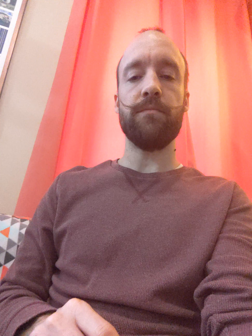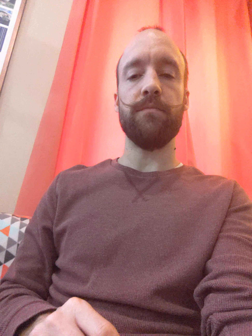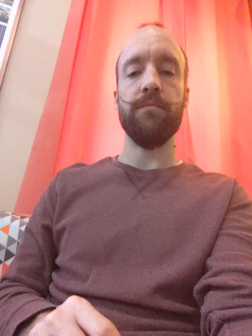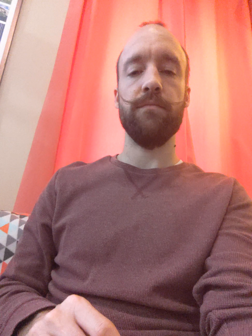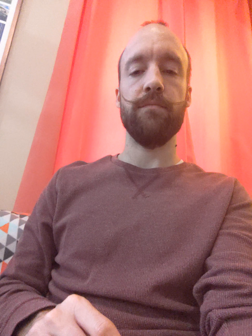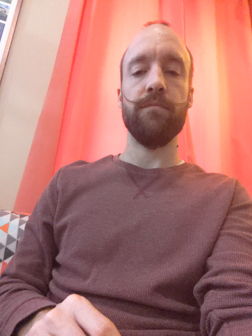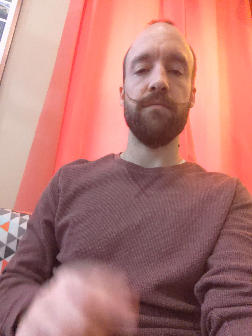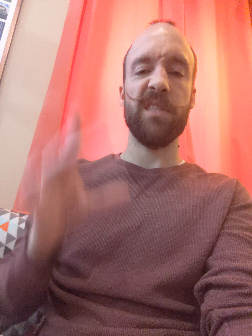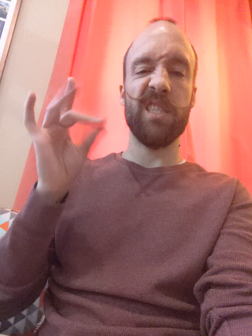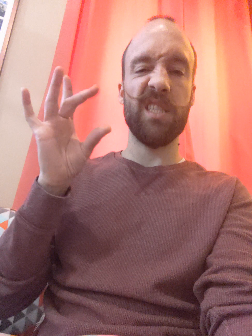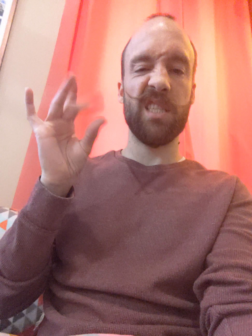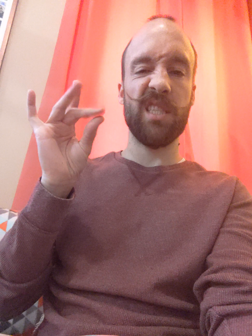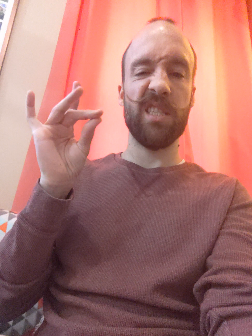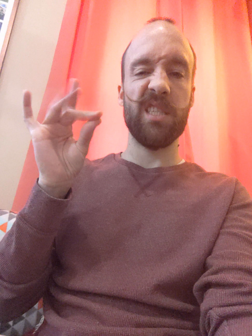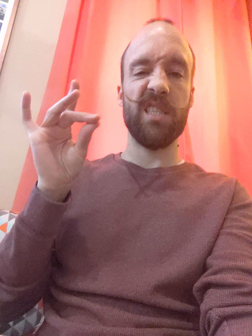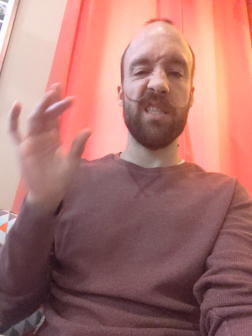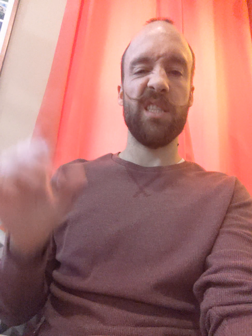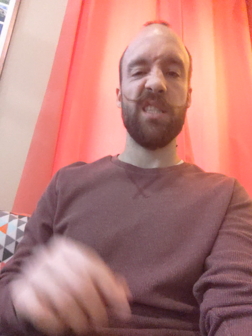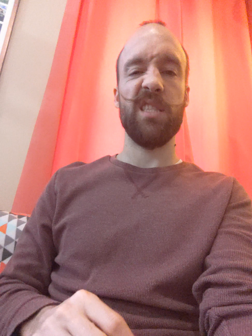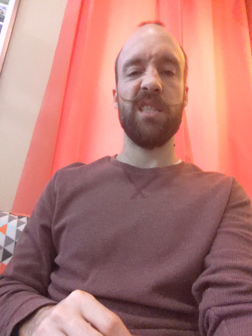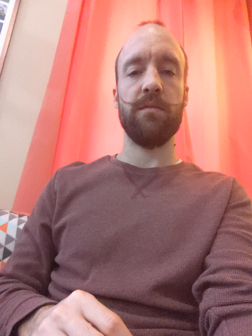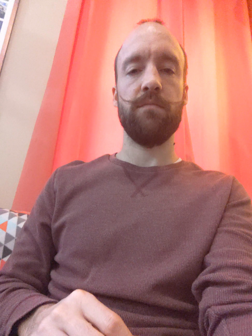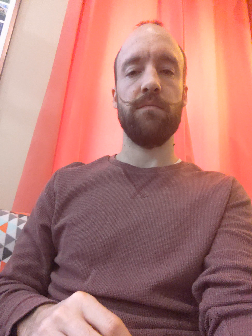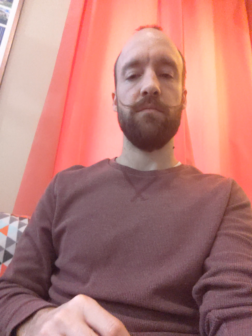sticky